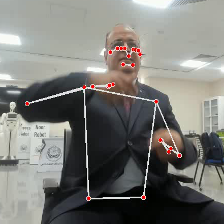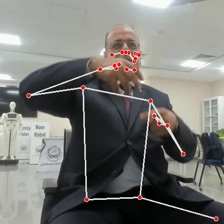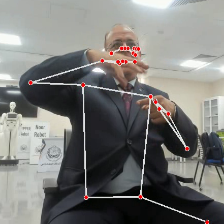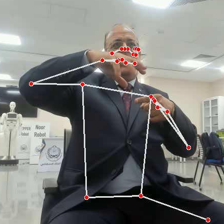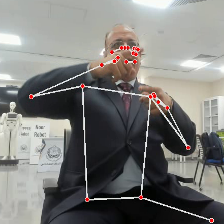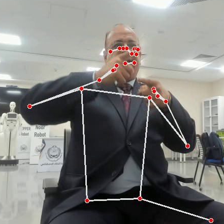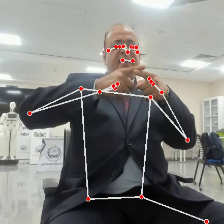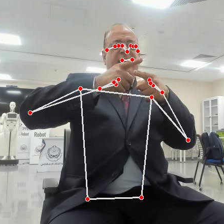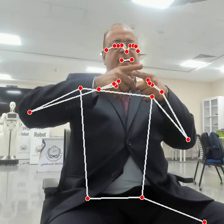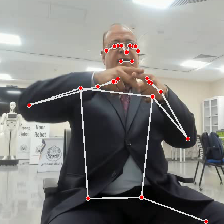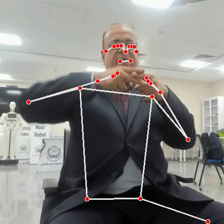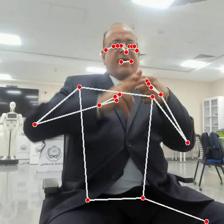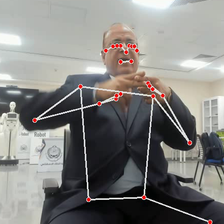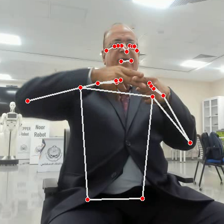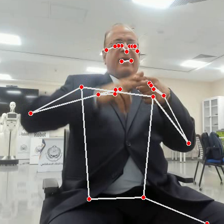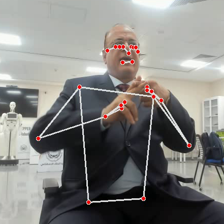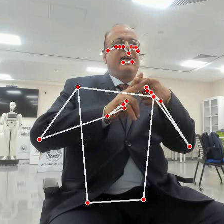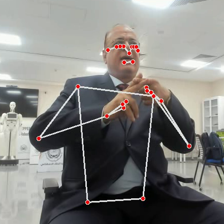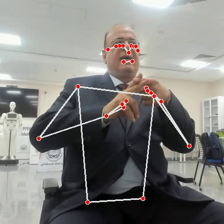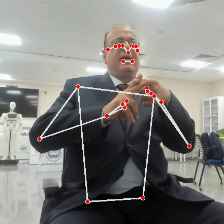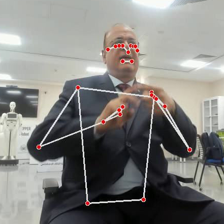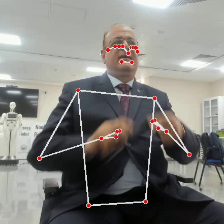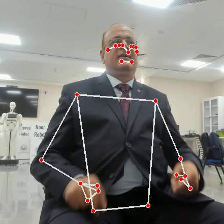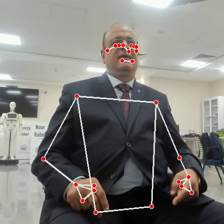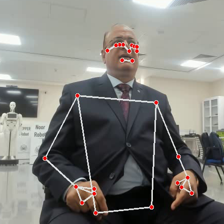sbak